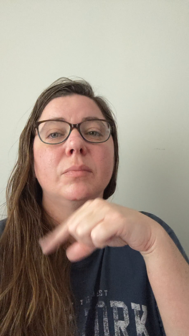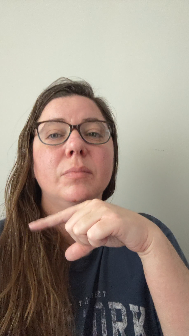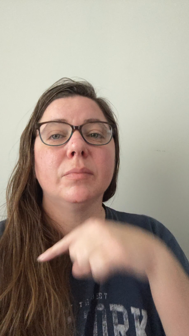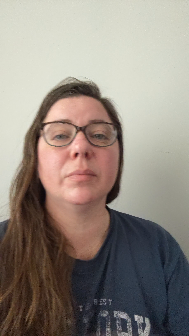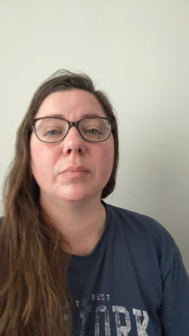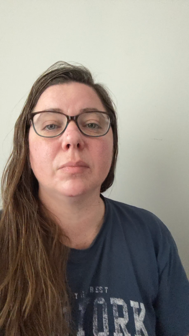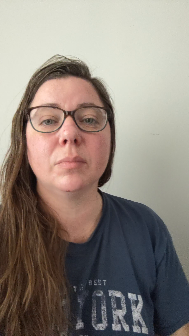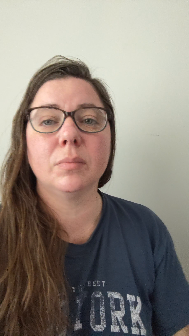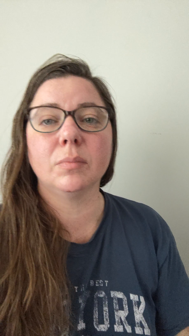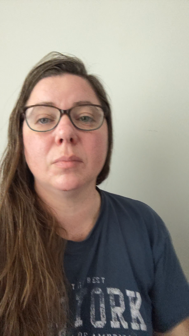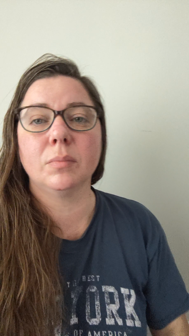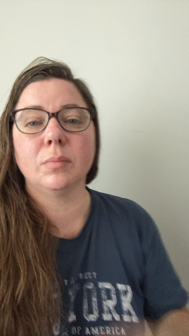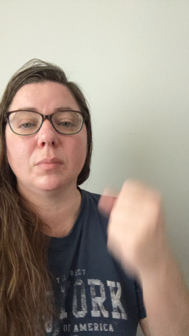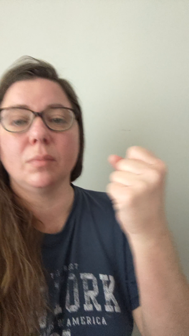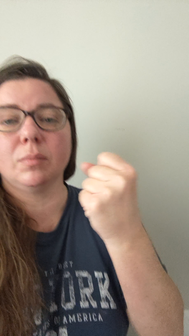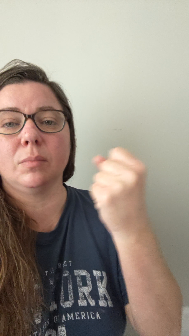hold